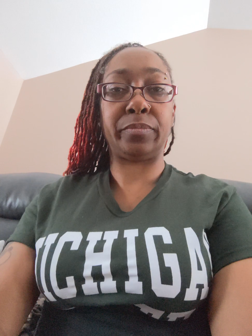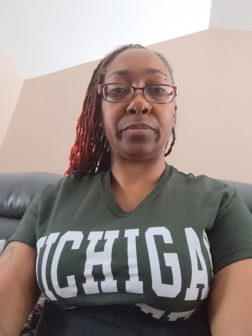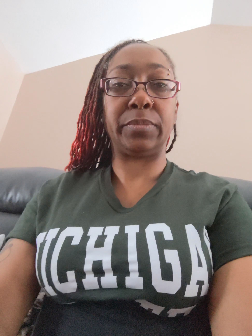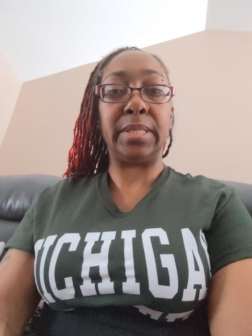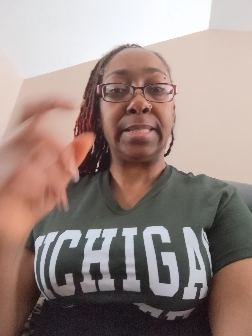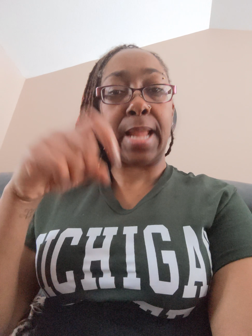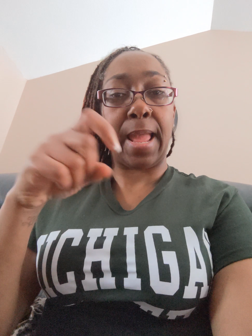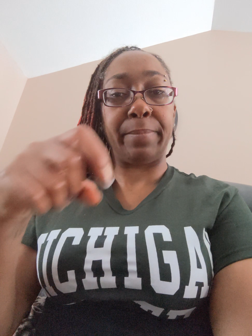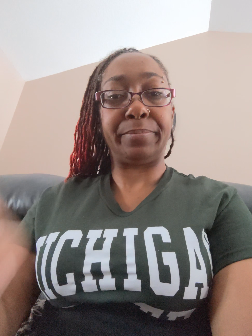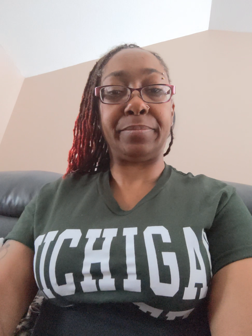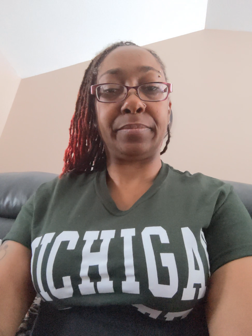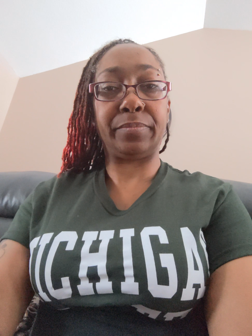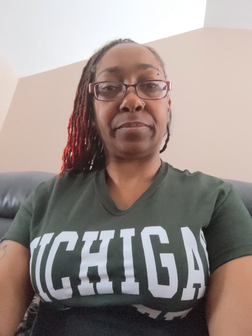time